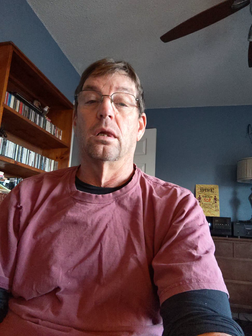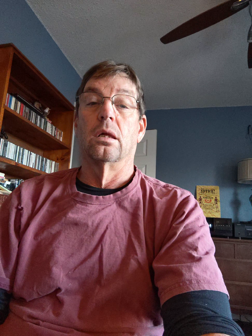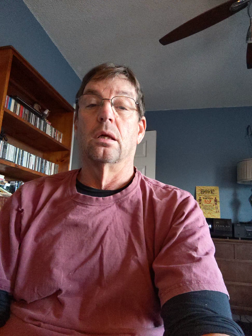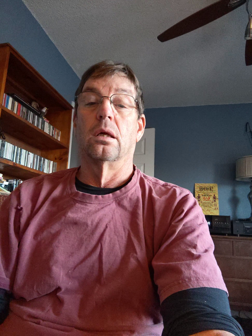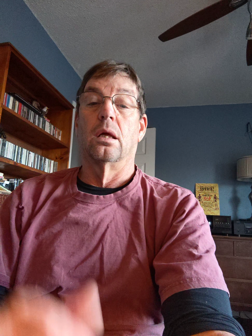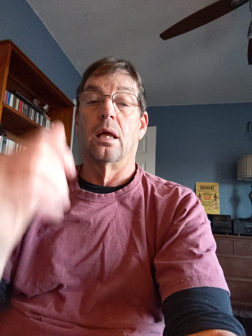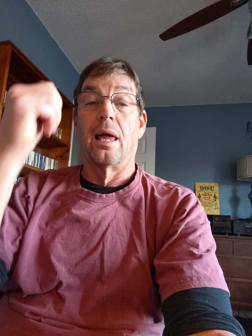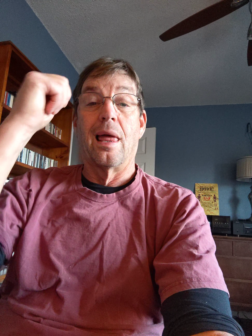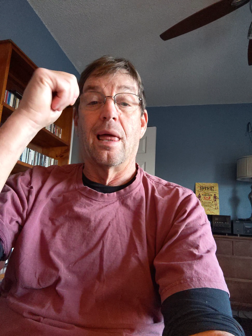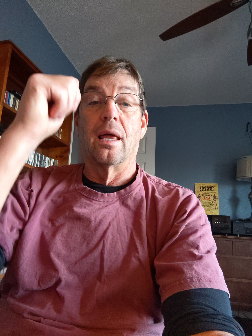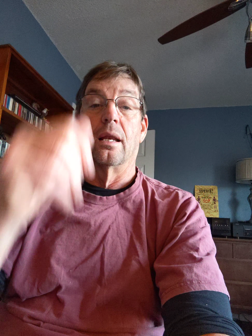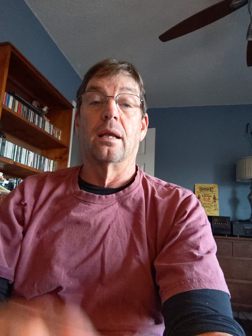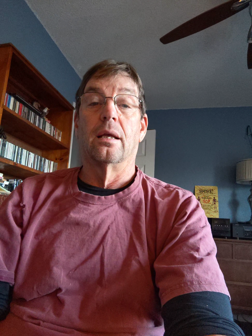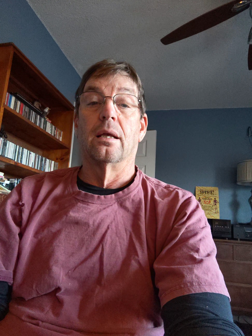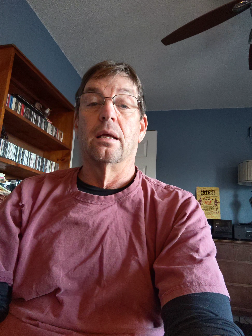aunt